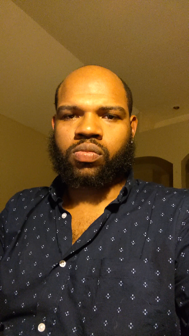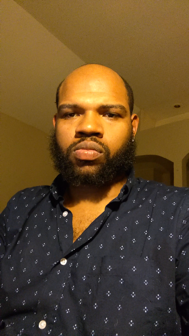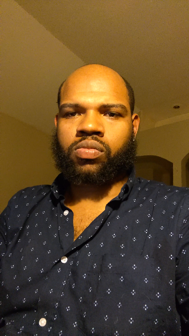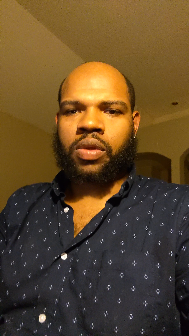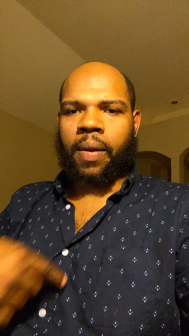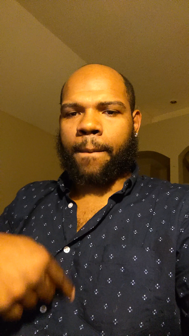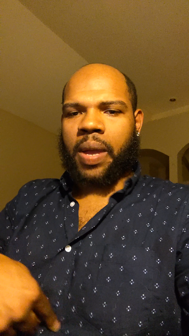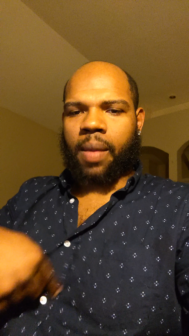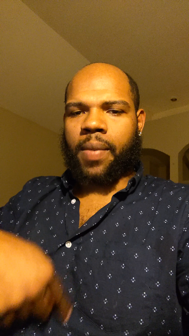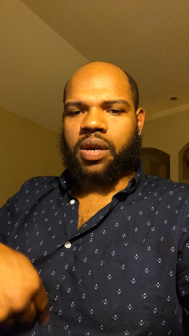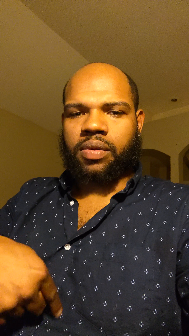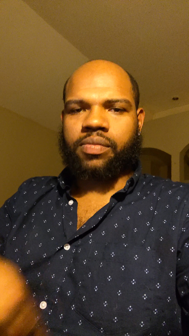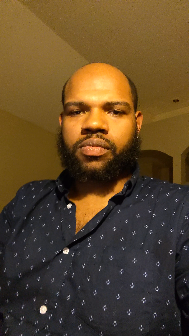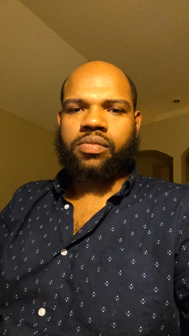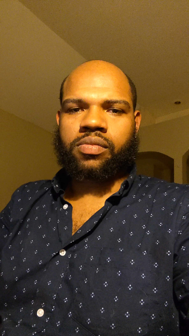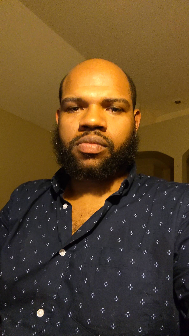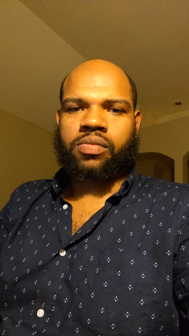belly button